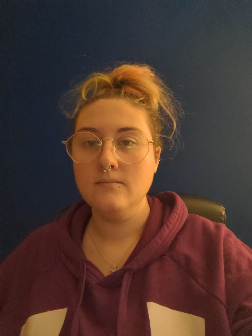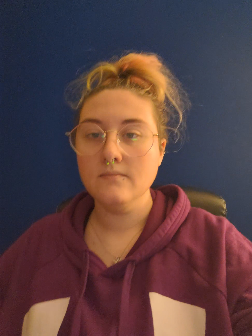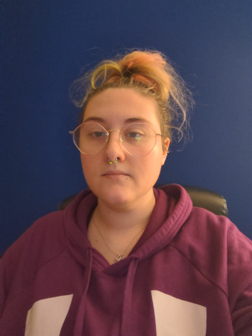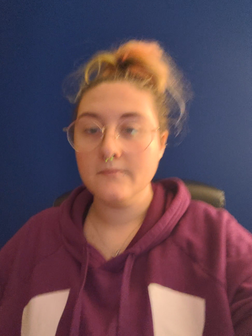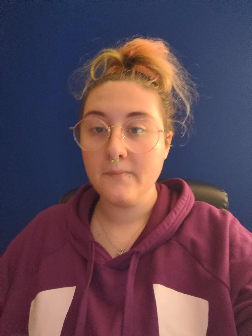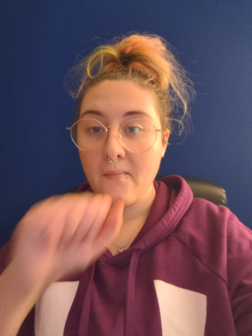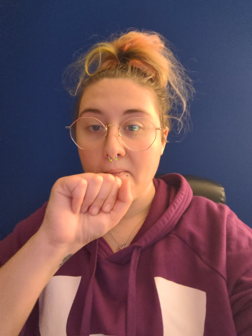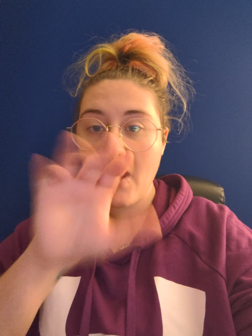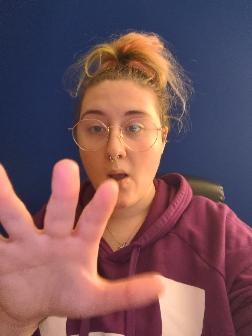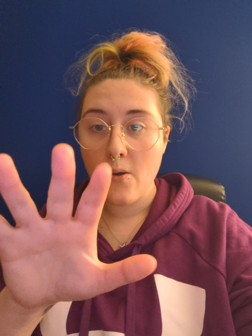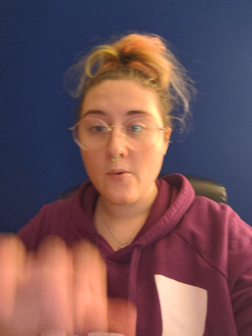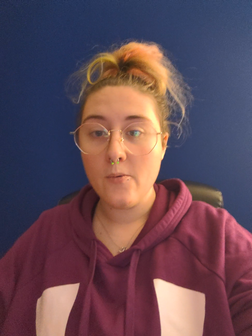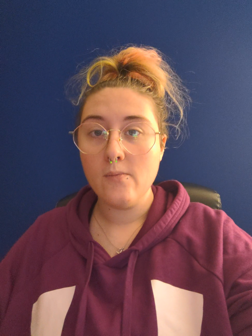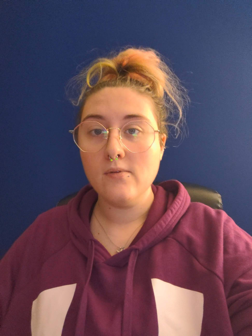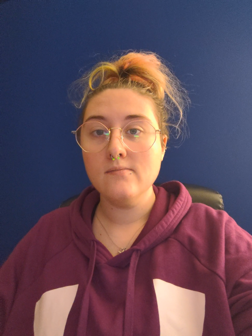blow